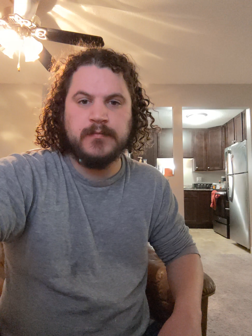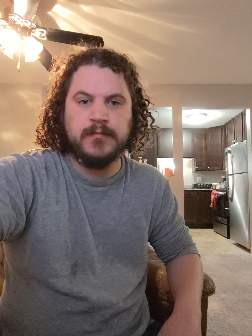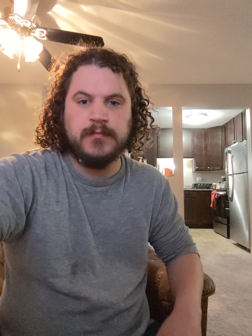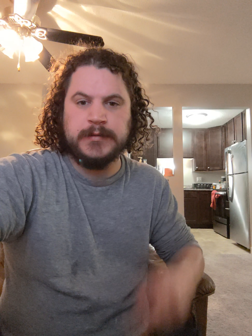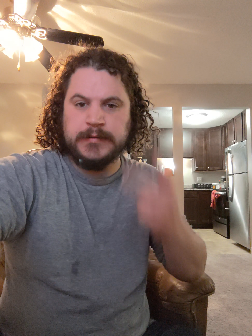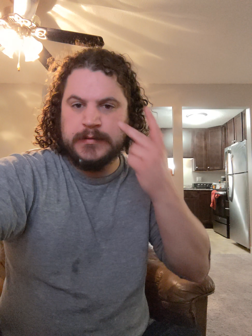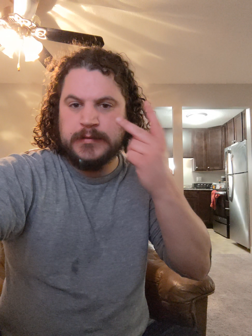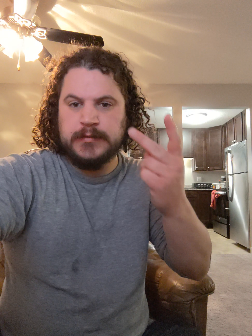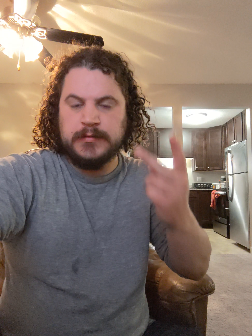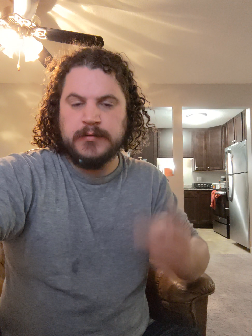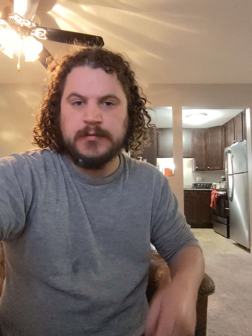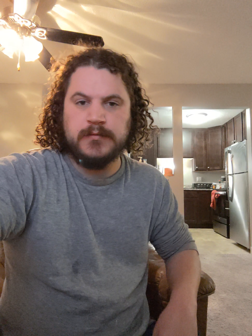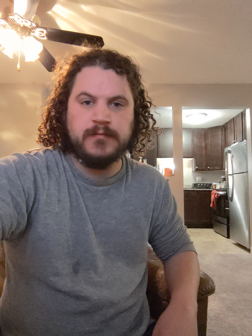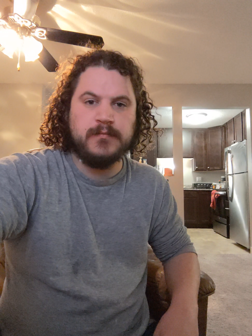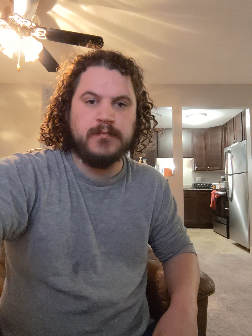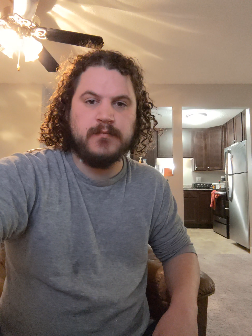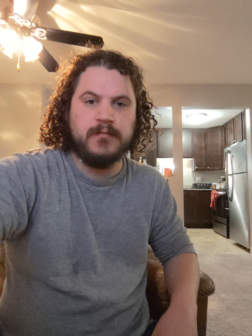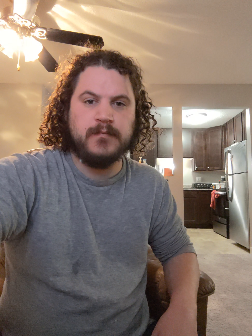see